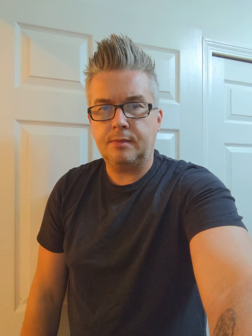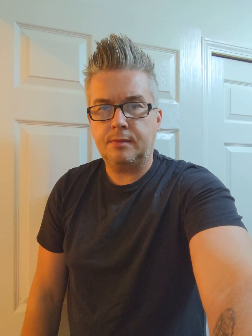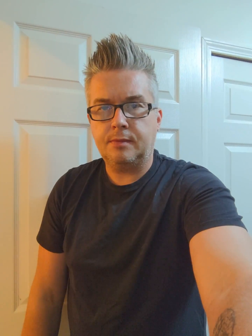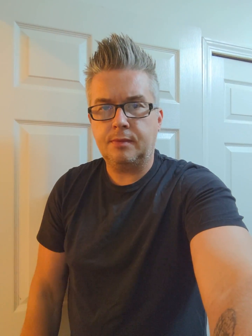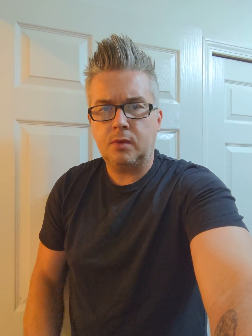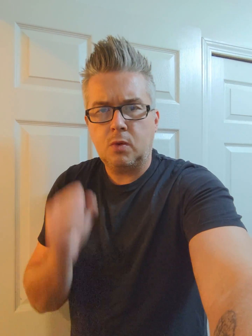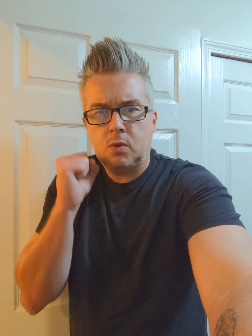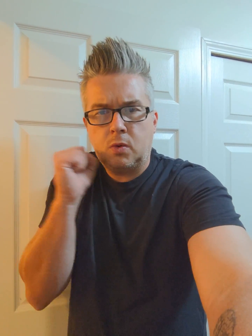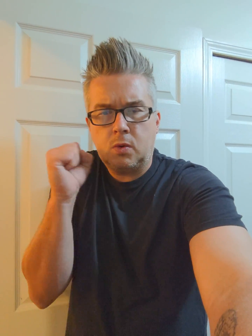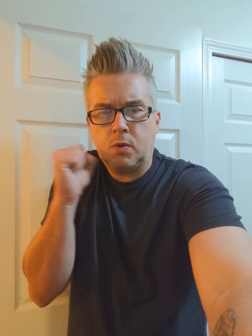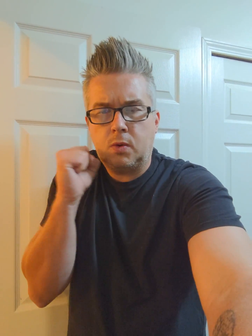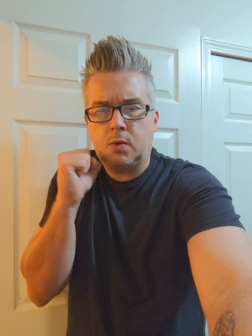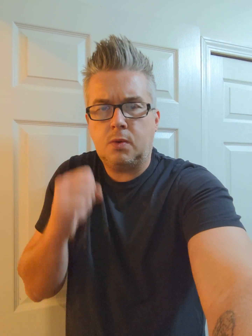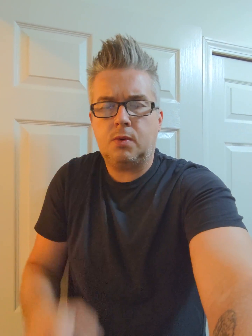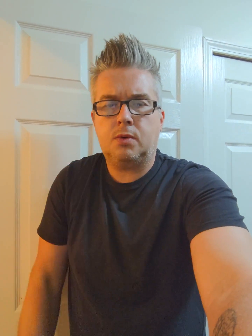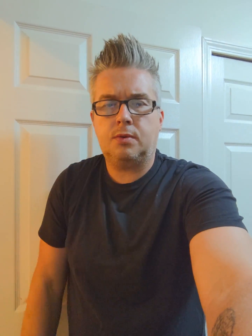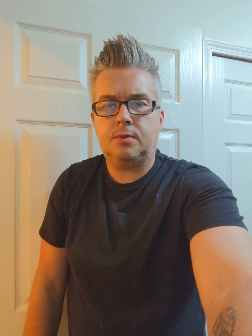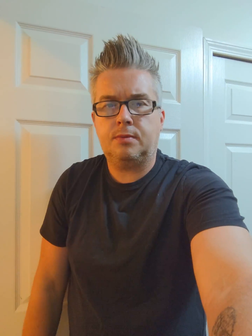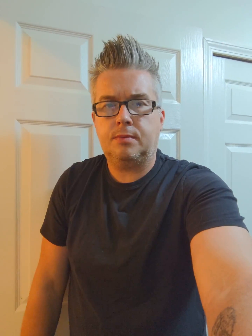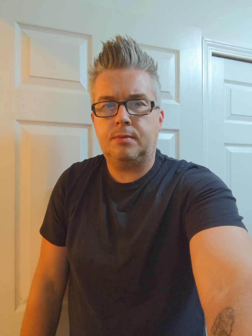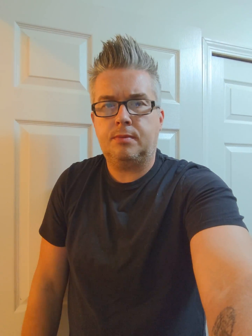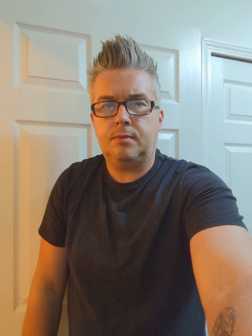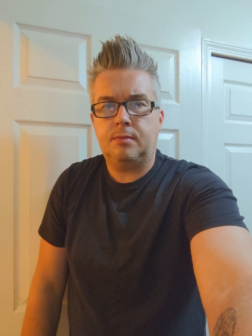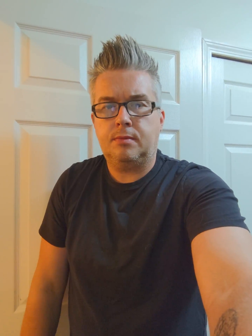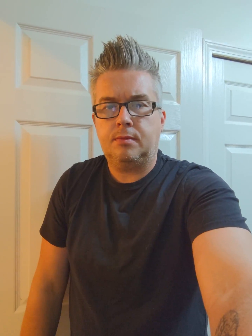cold